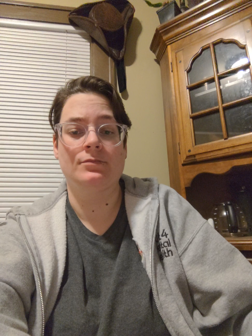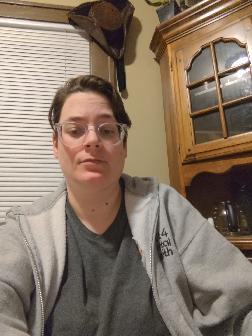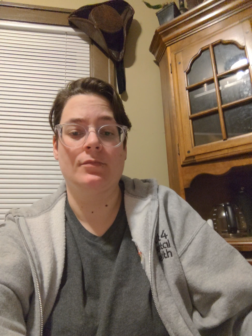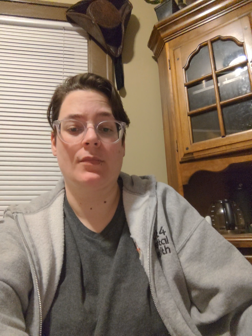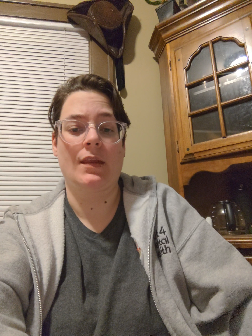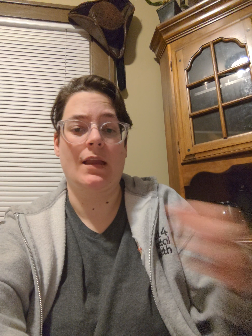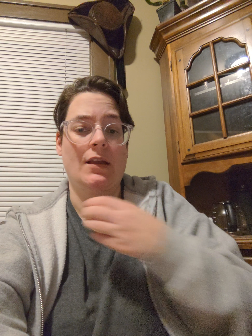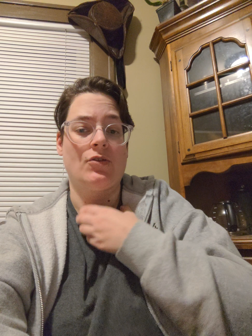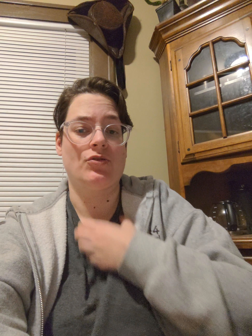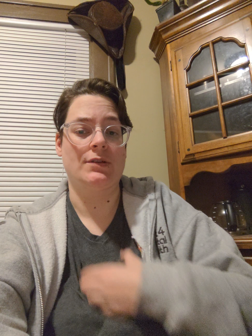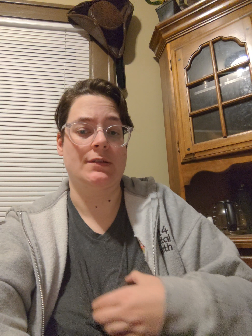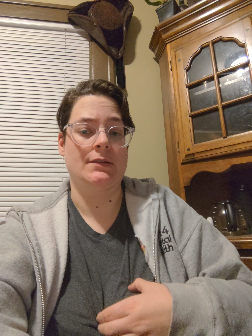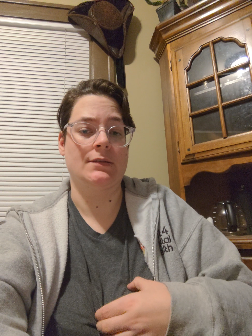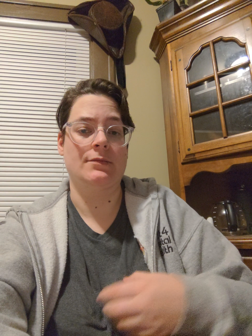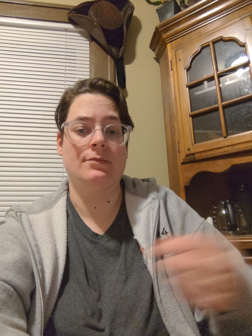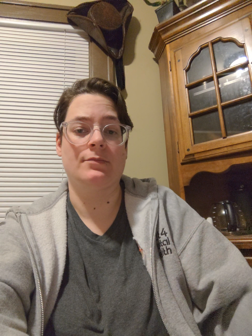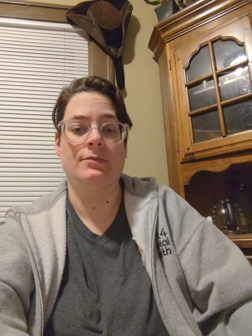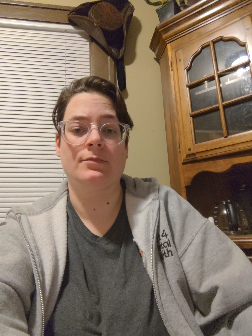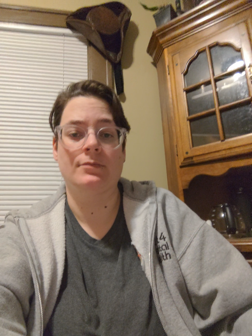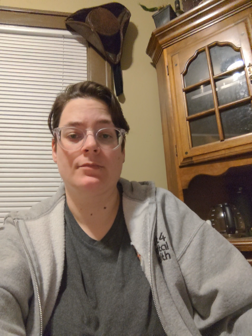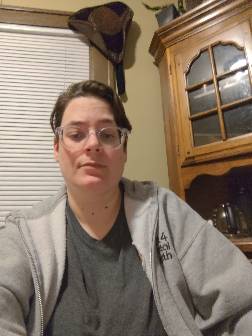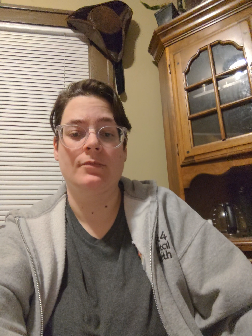hungry